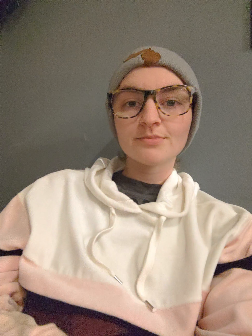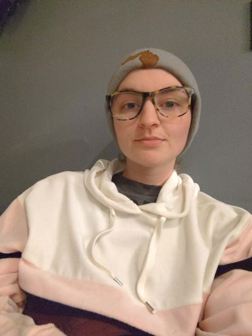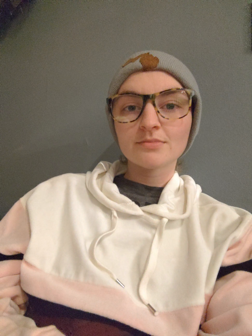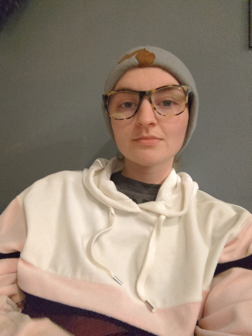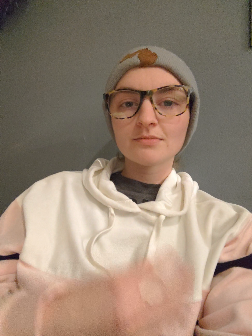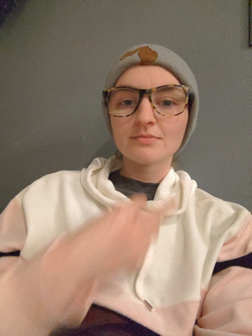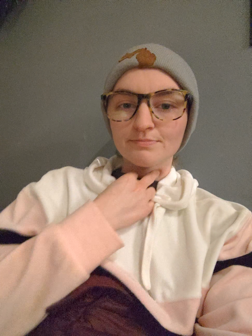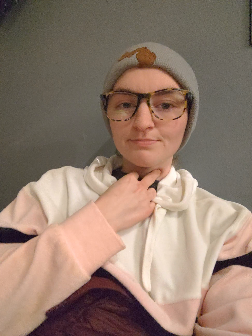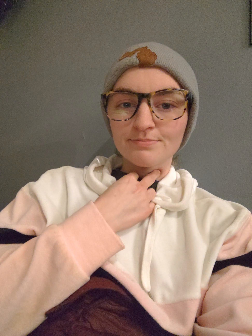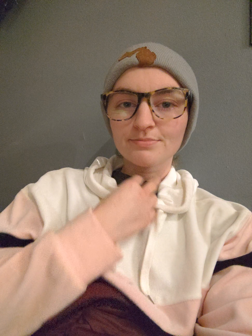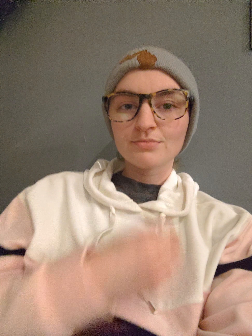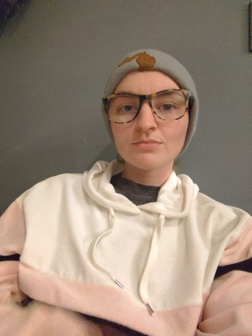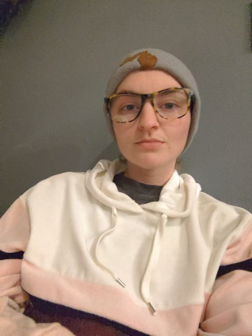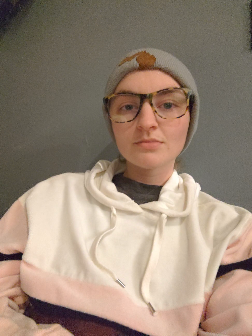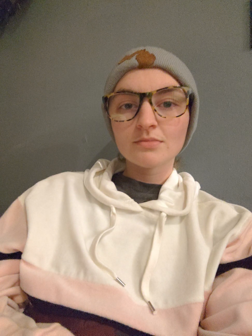stuck